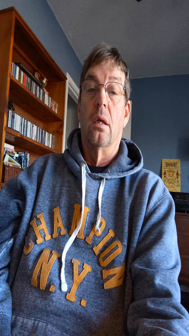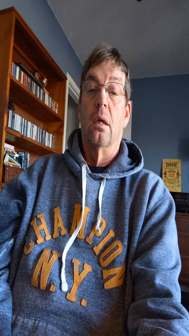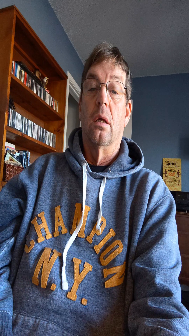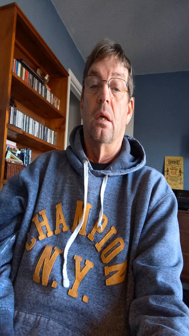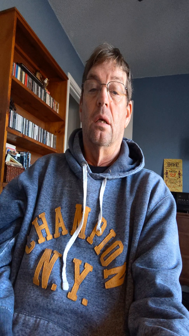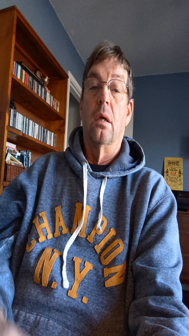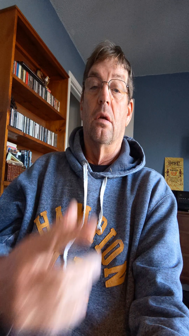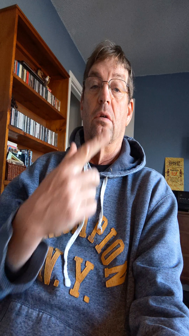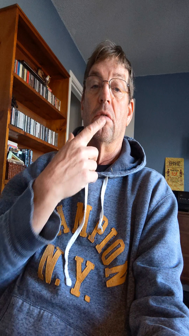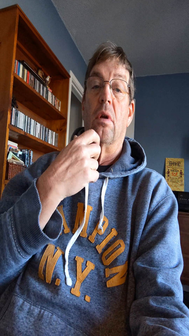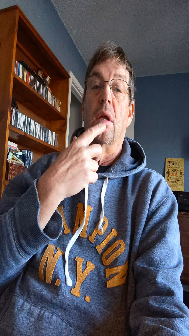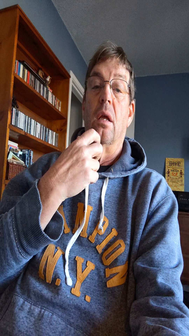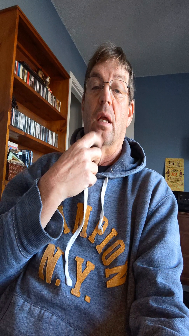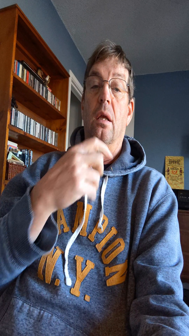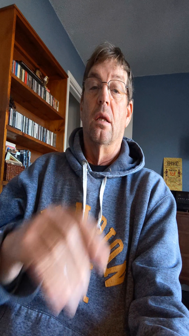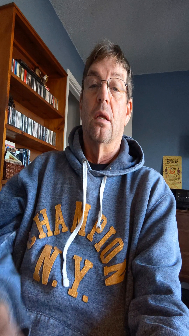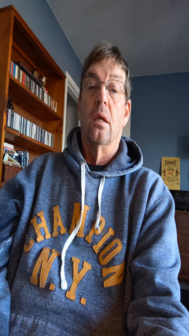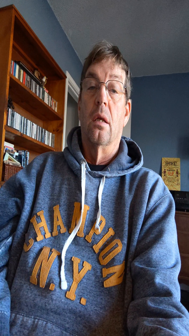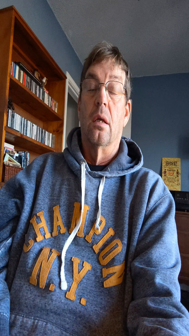red